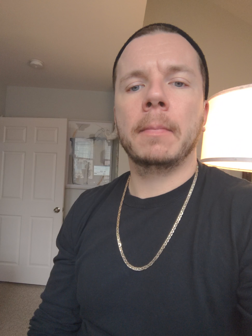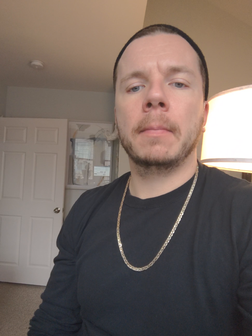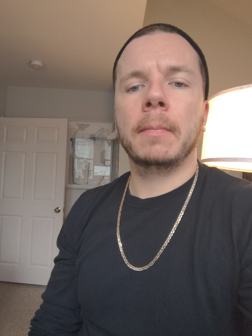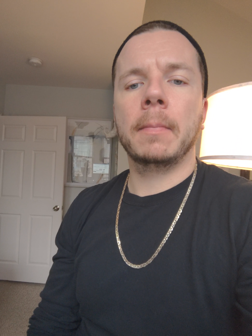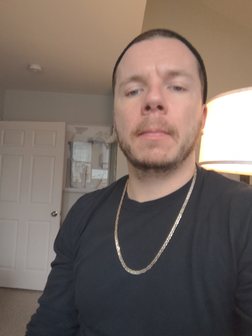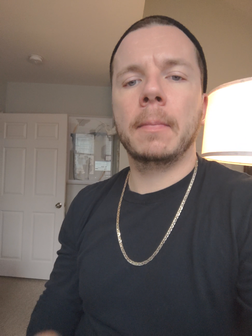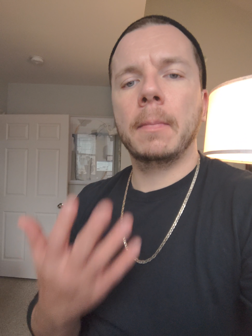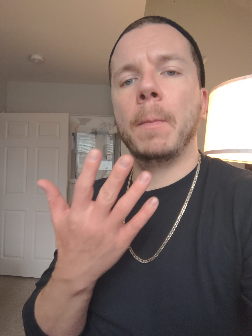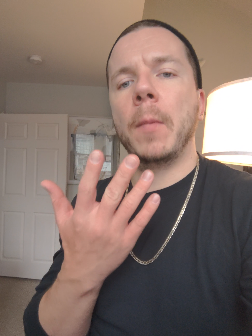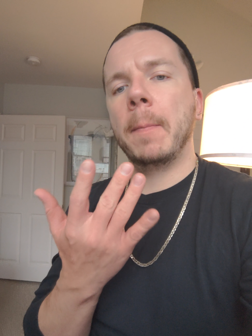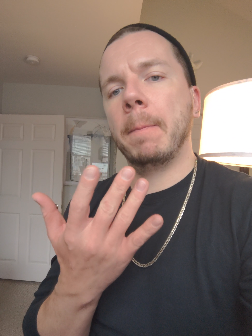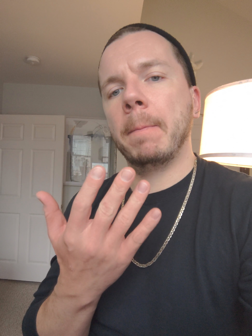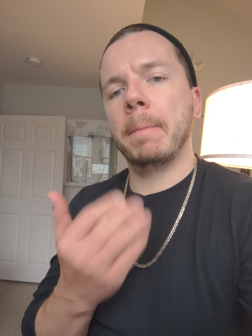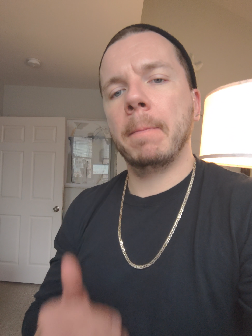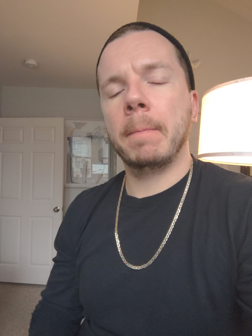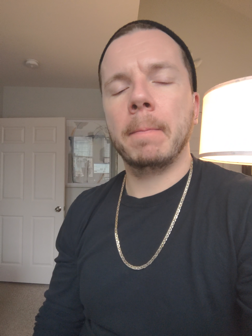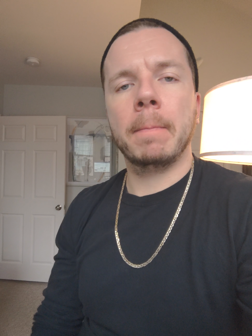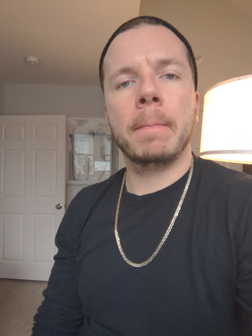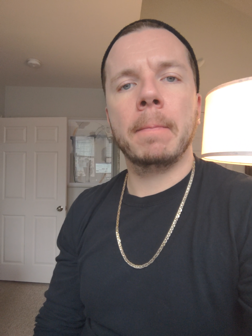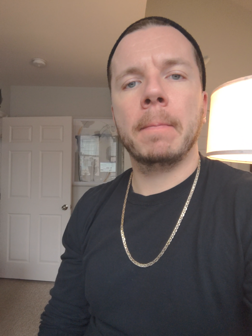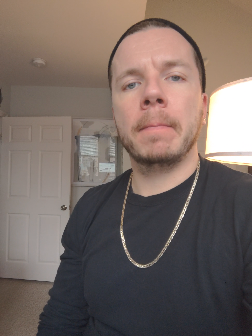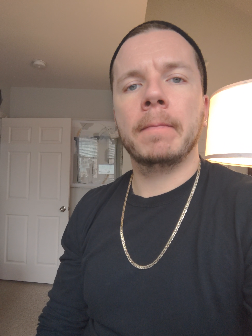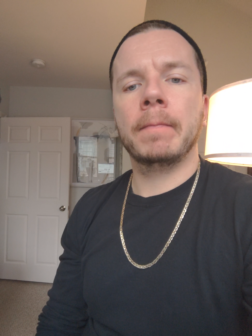wait